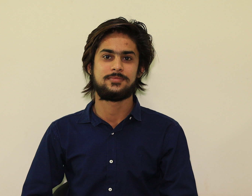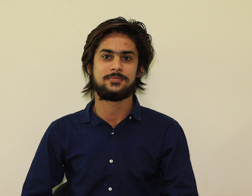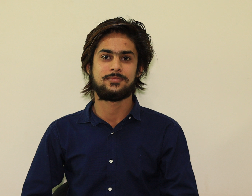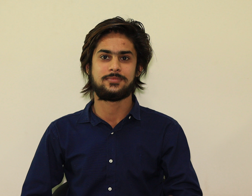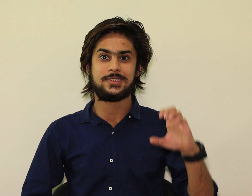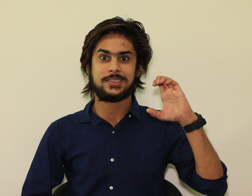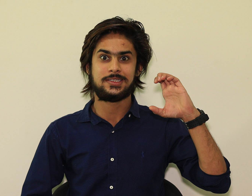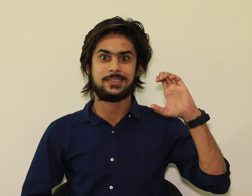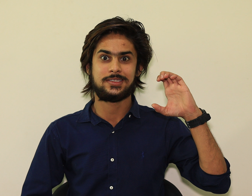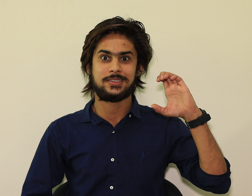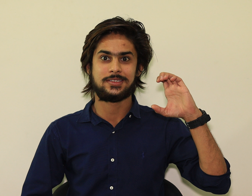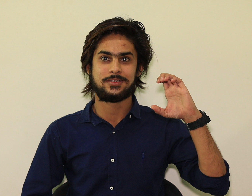stiff